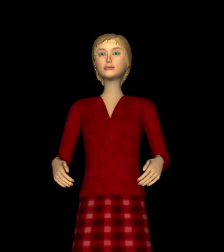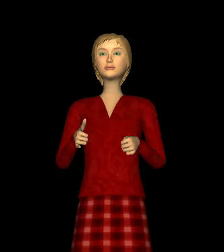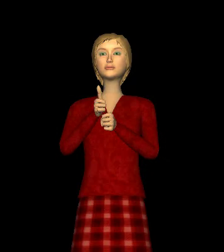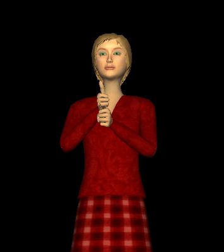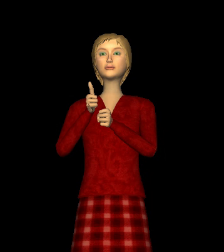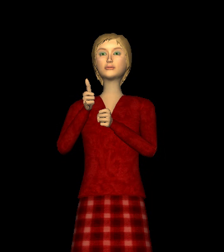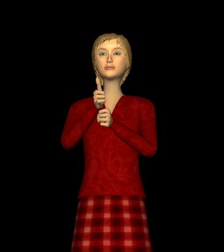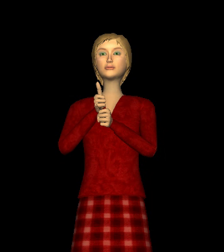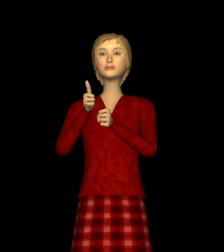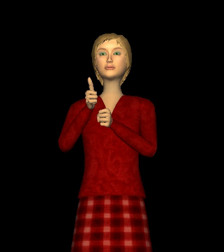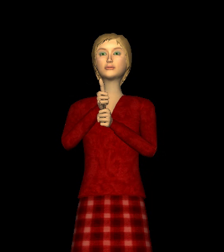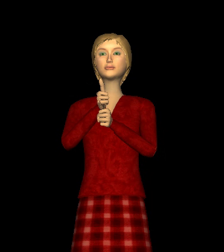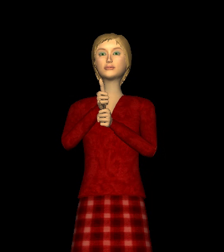قهوة